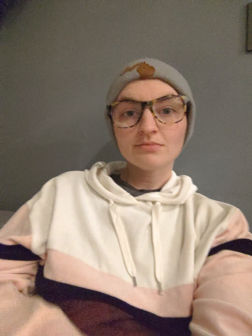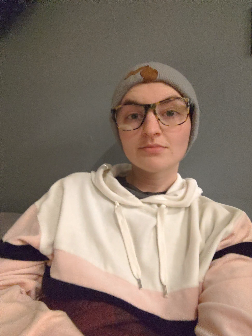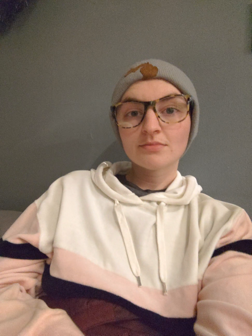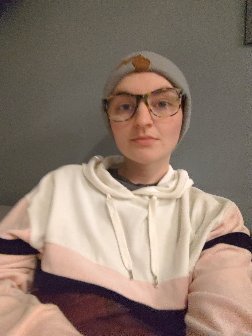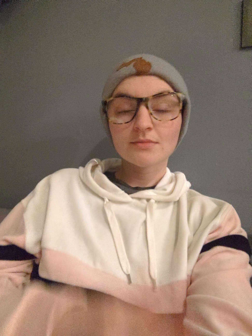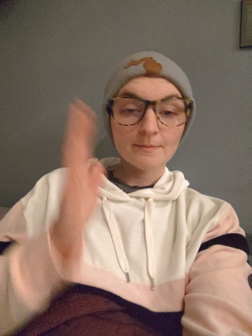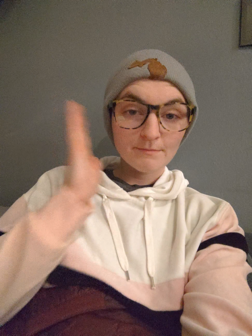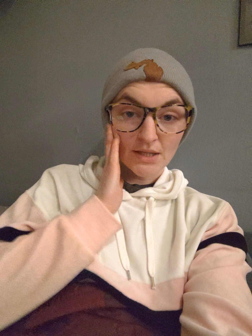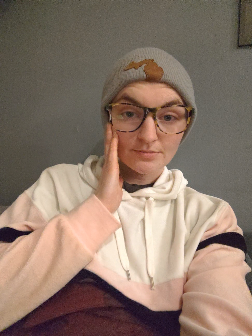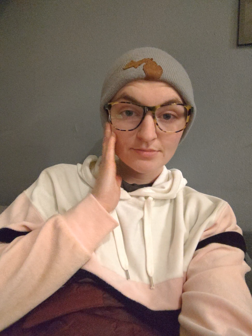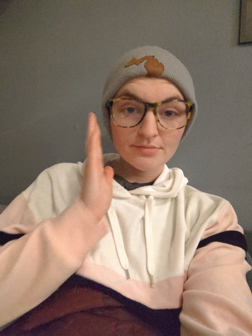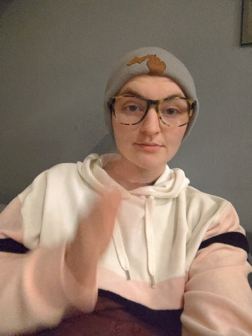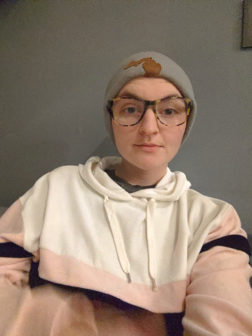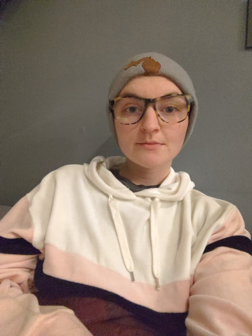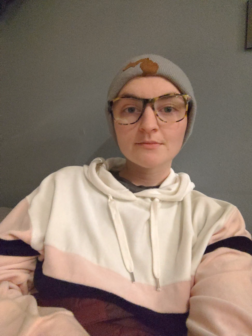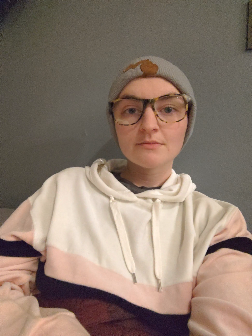bed